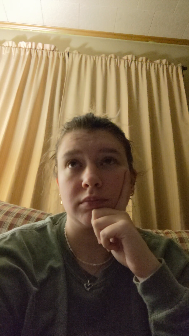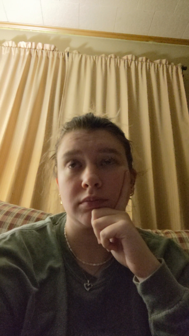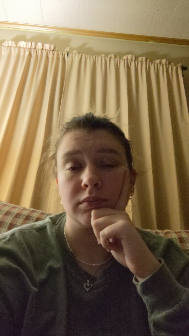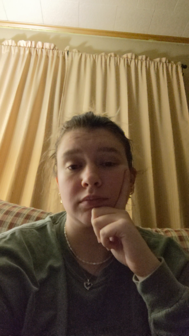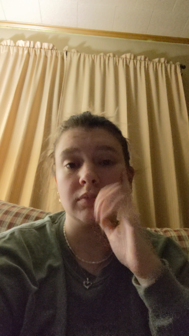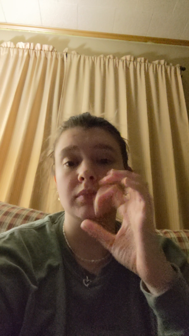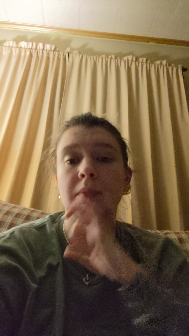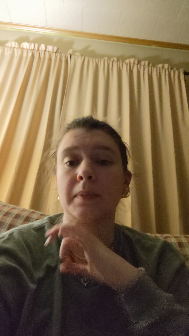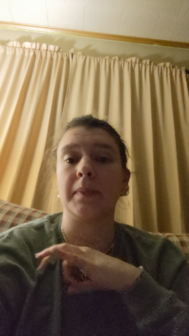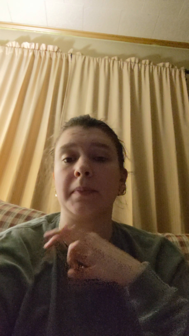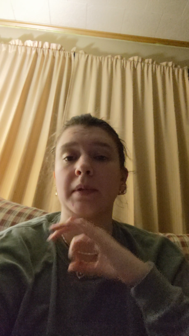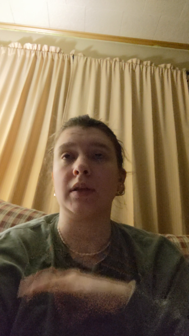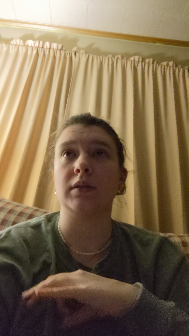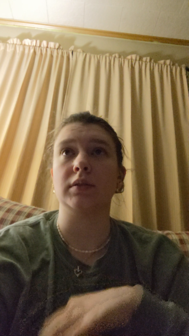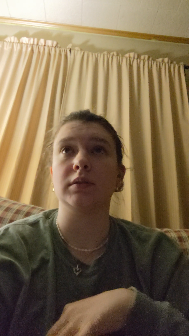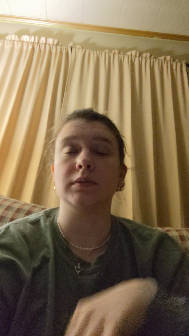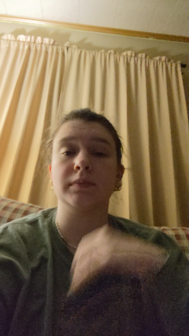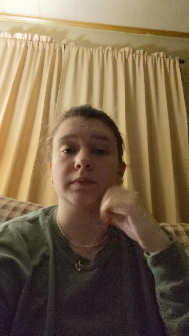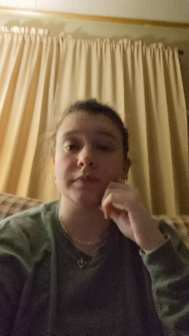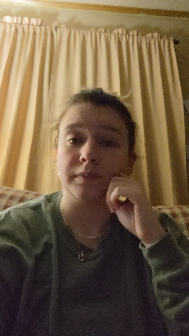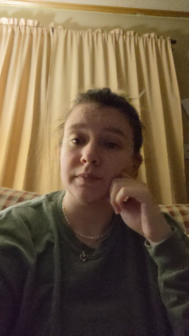button